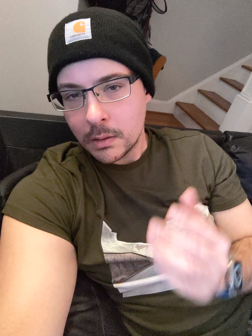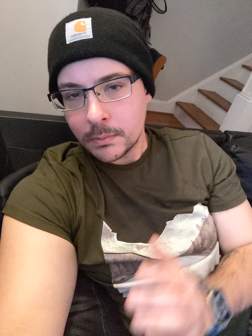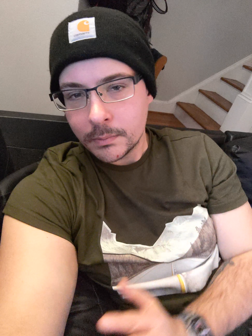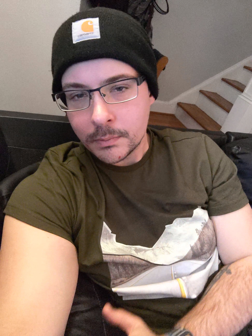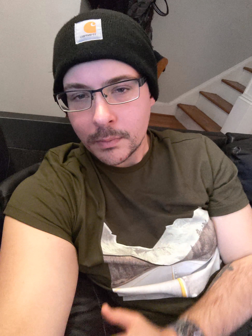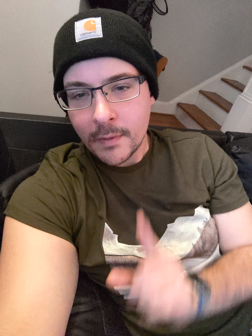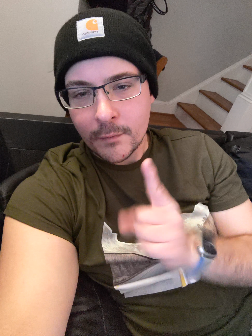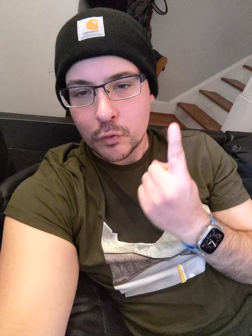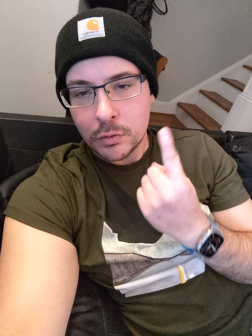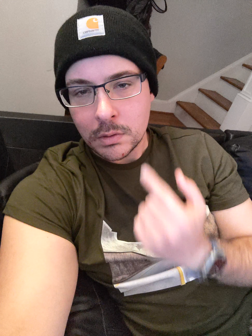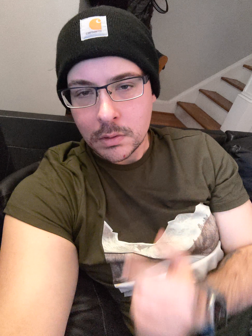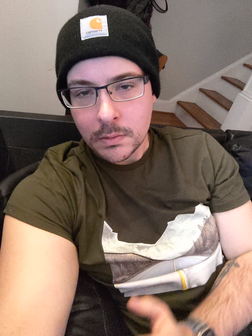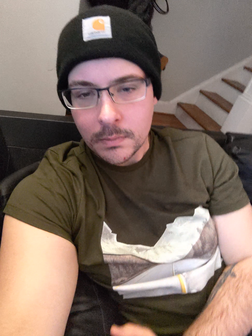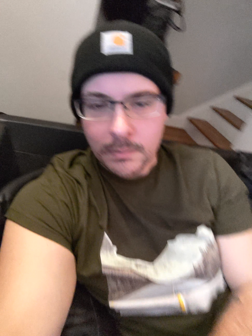first